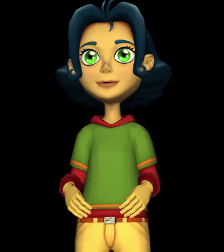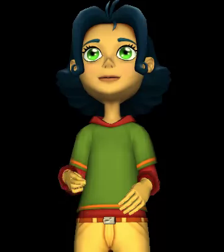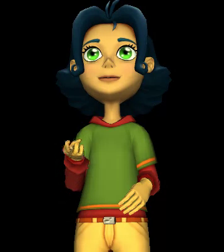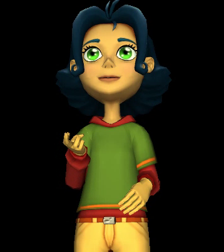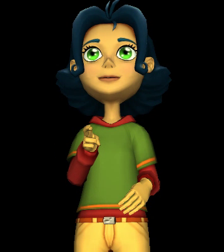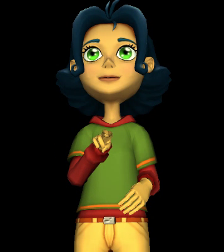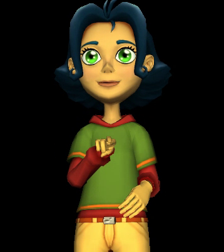يعود